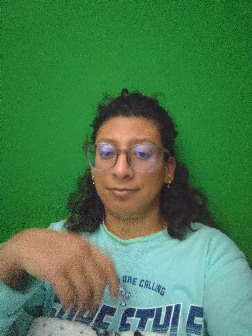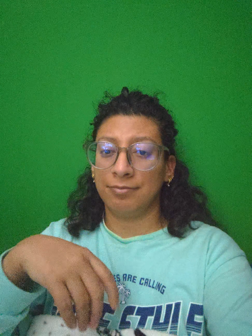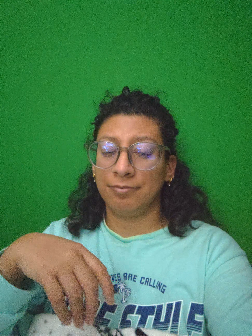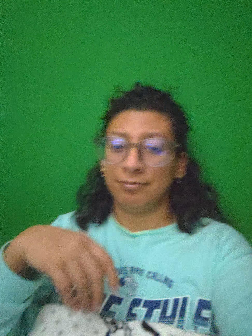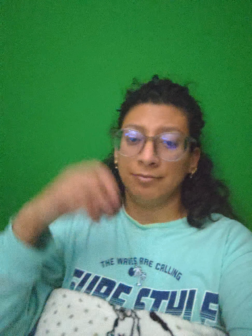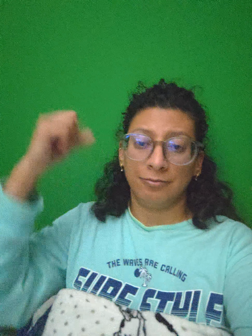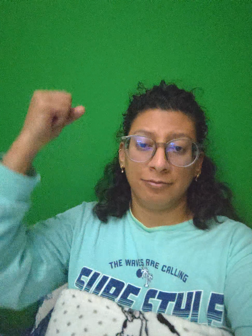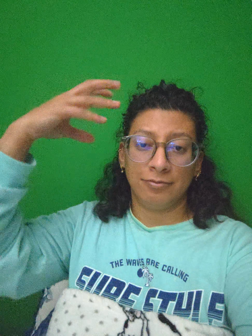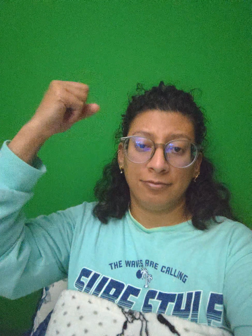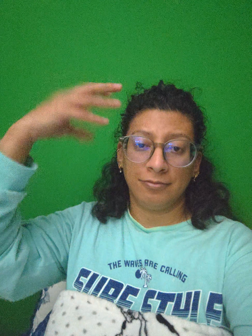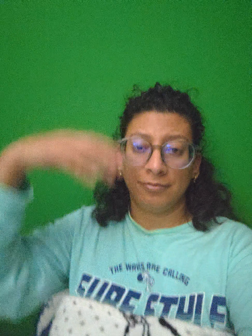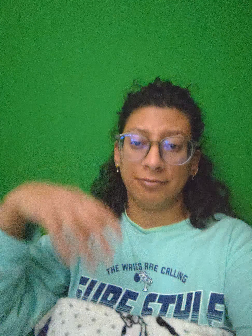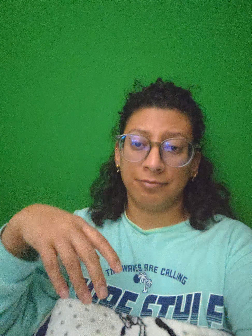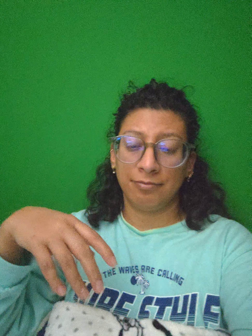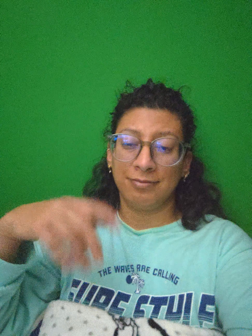shower